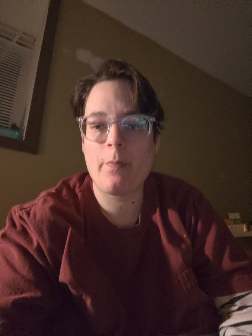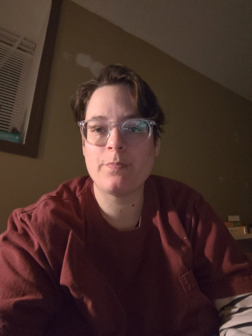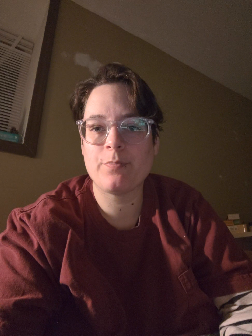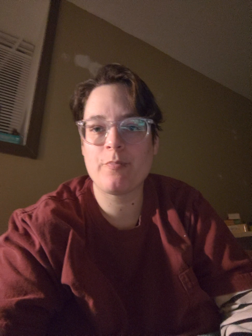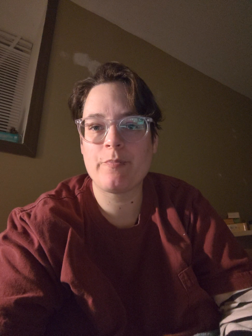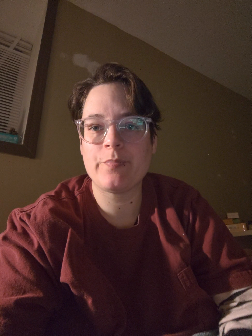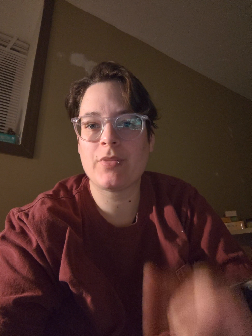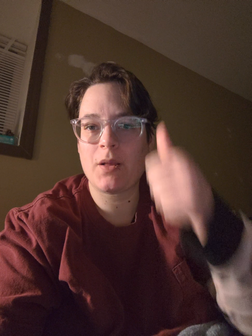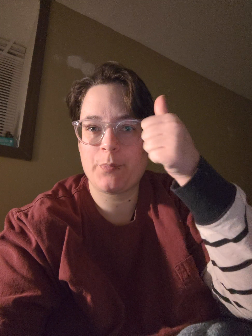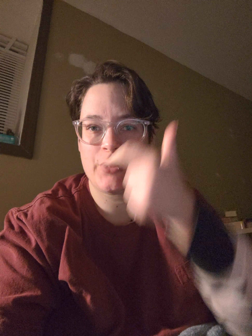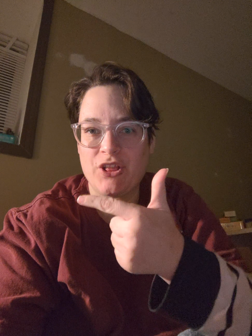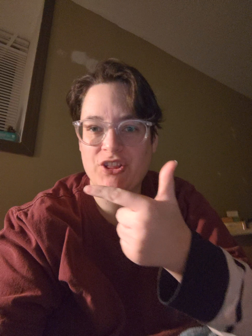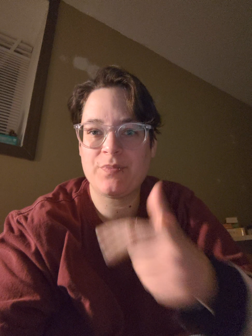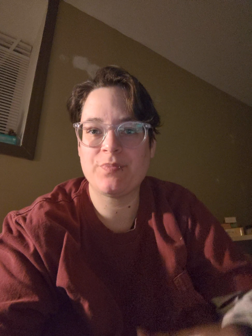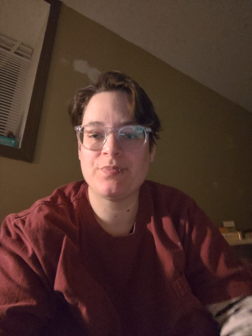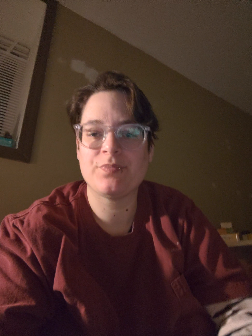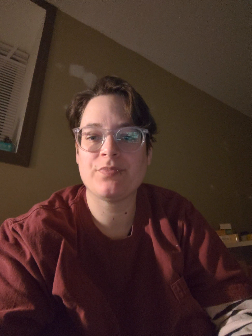brother